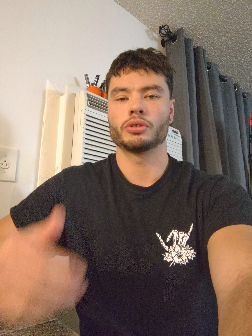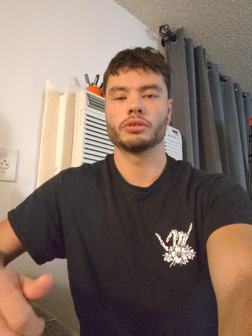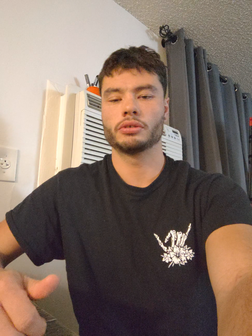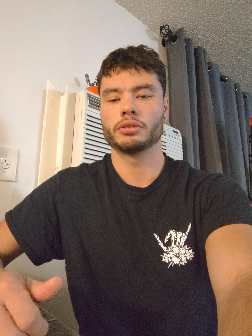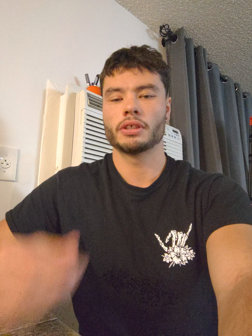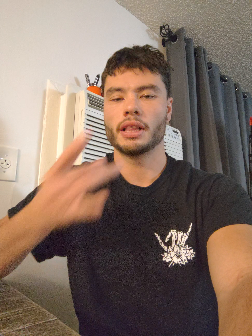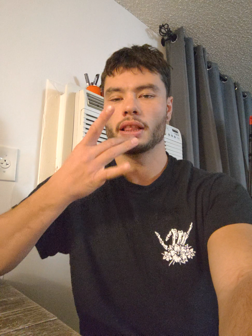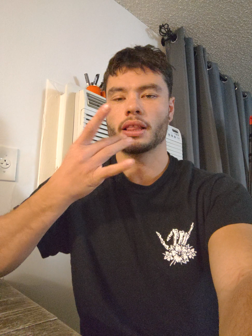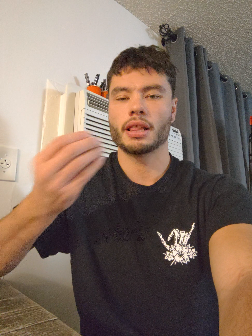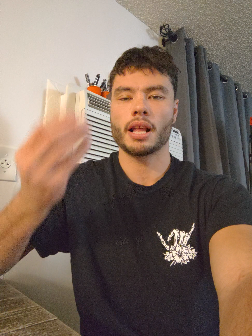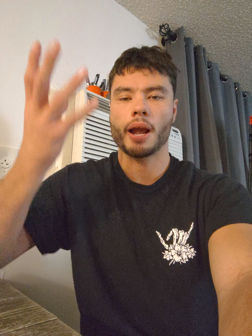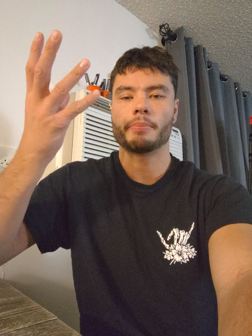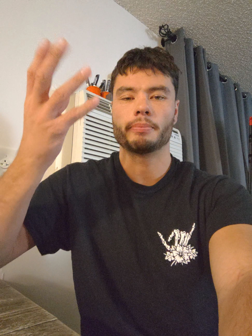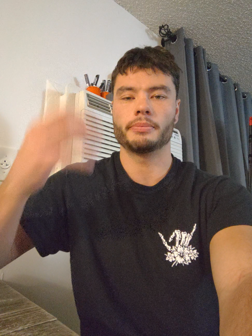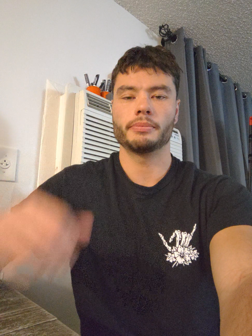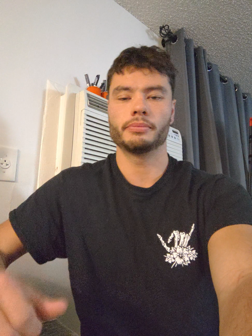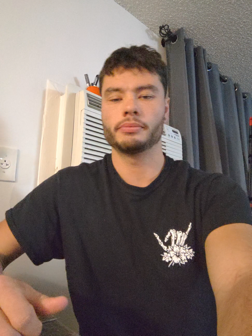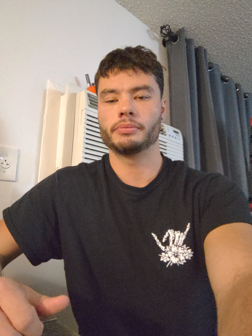lamp